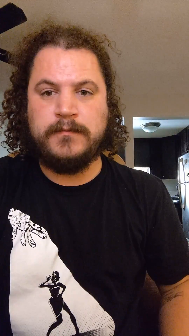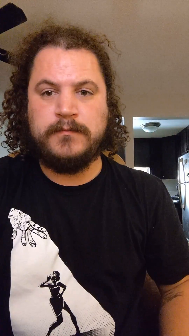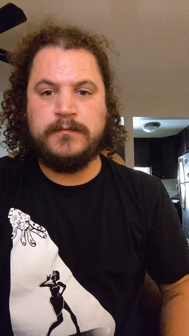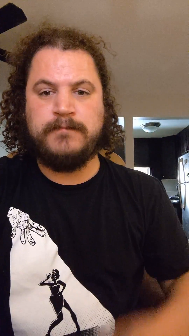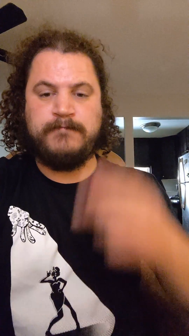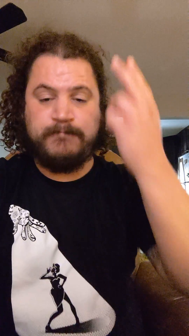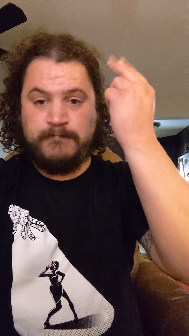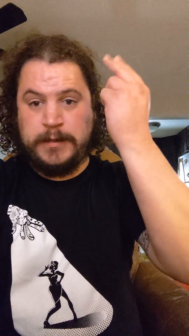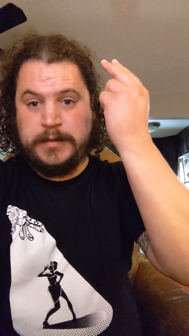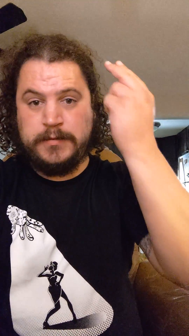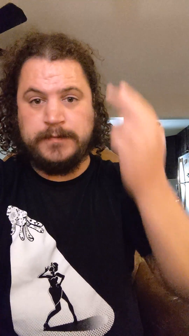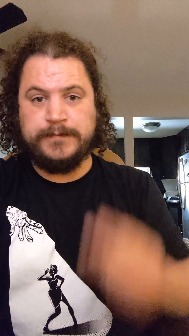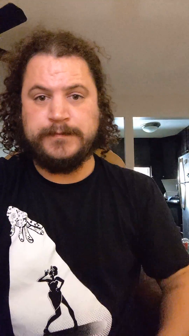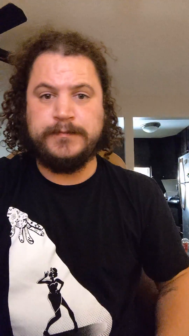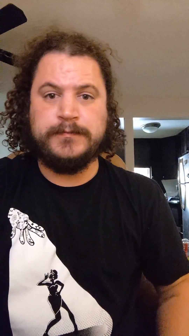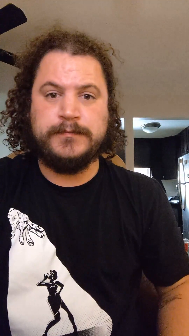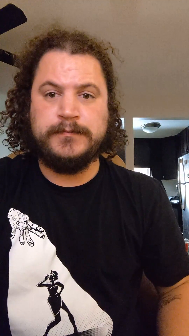bunny